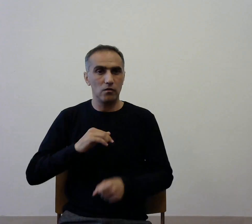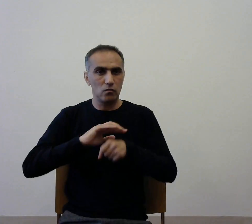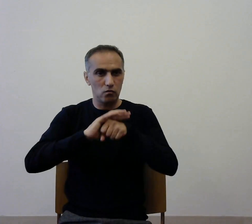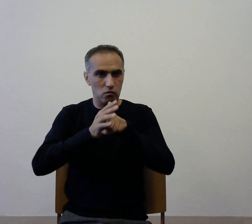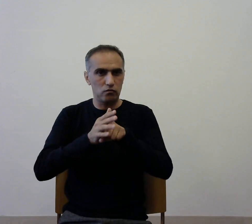covid